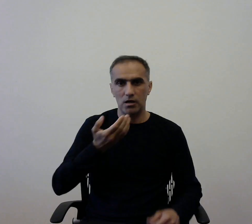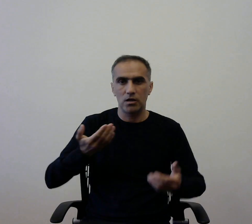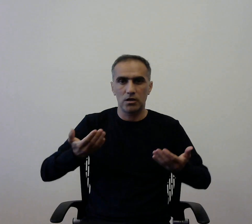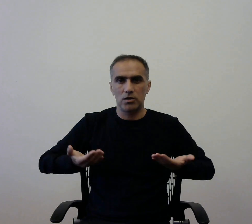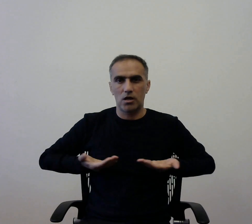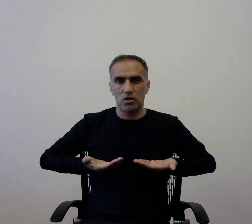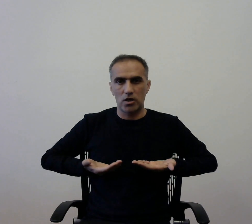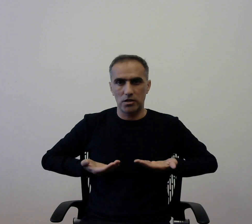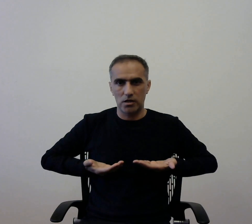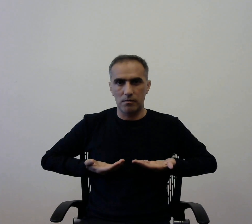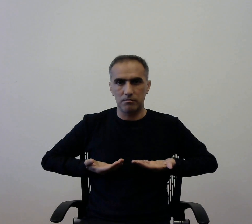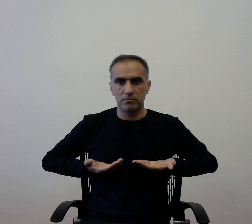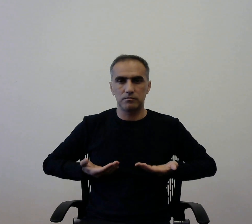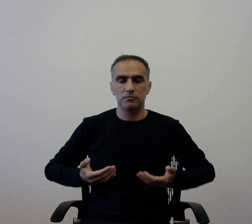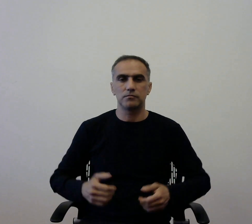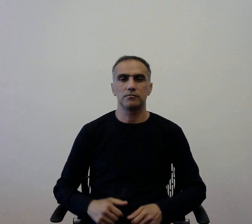yaşamaq